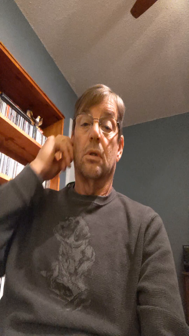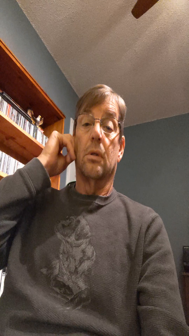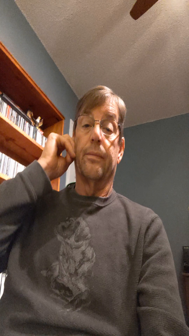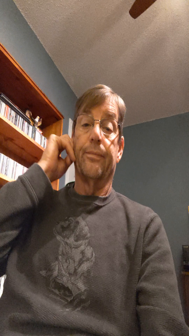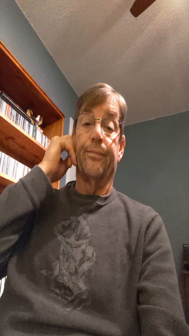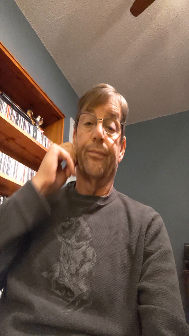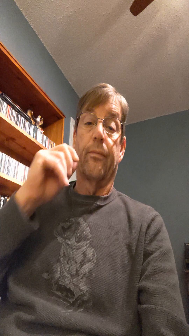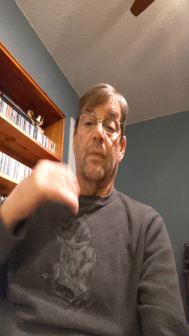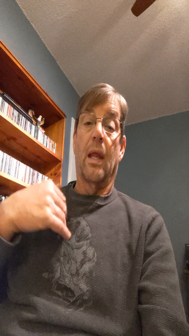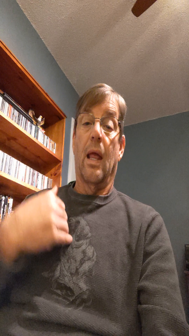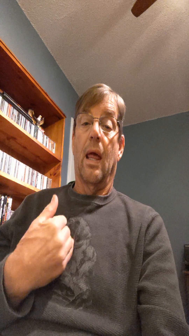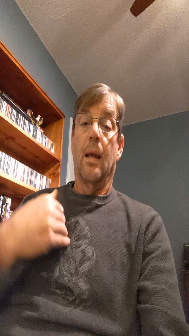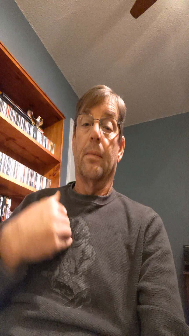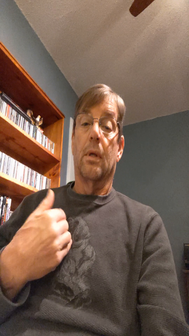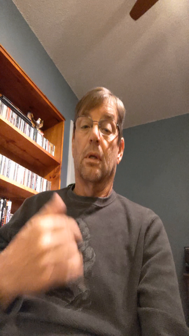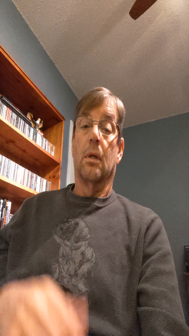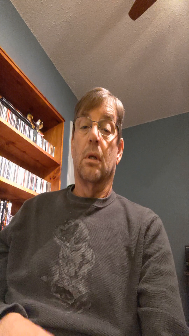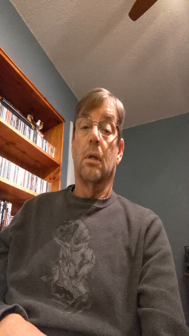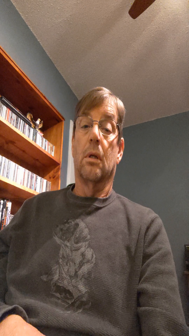animal